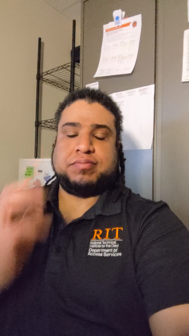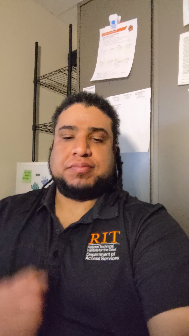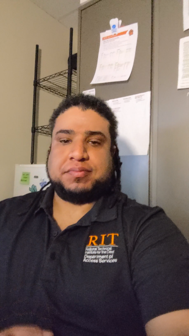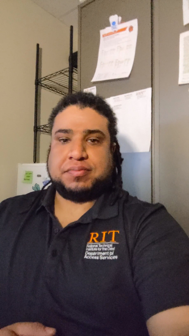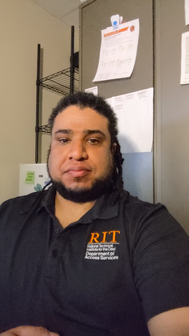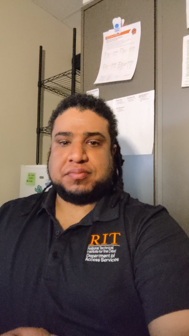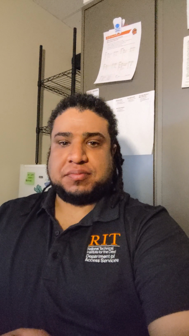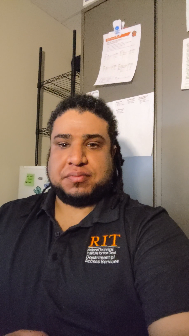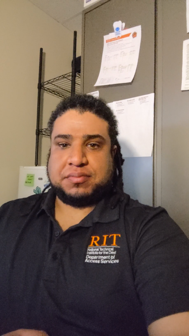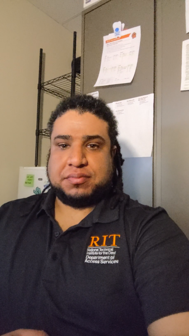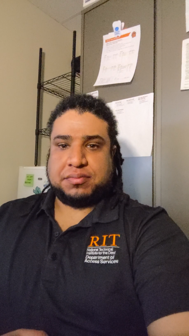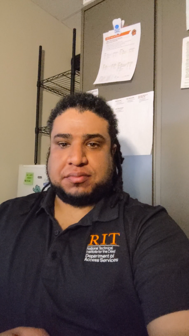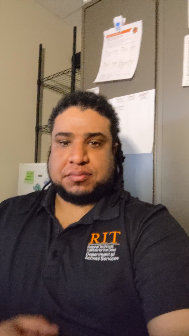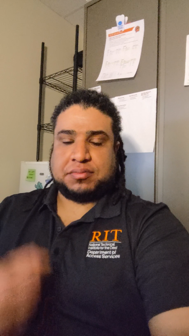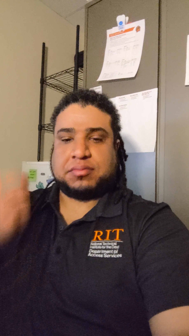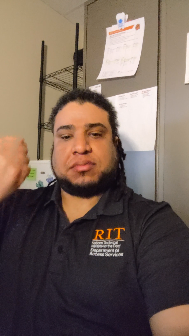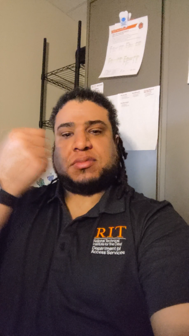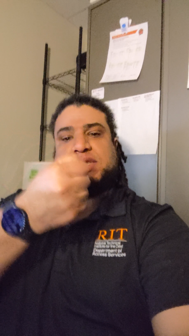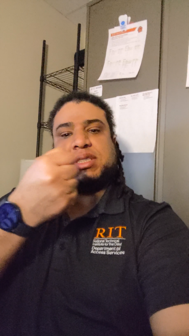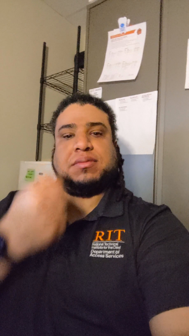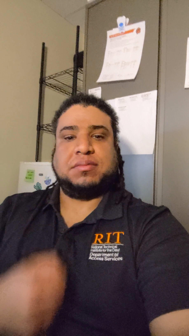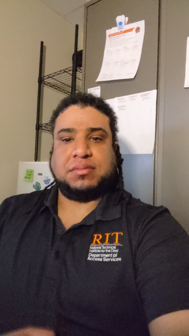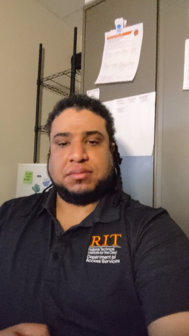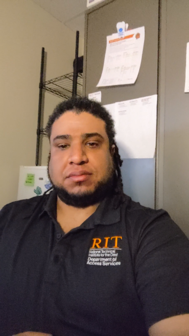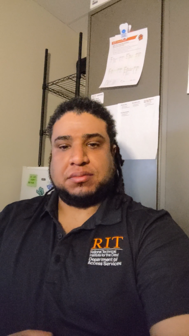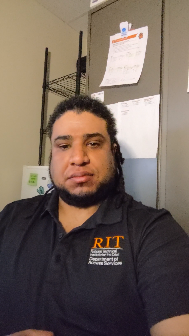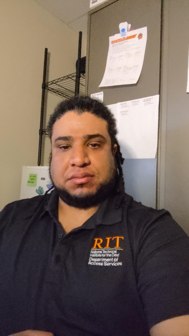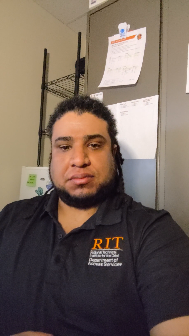hit